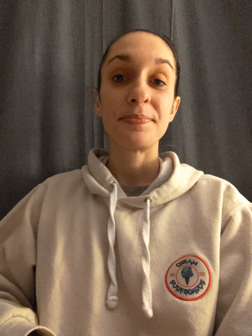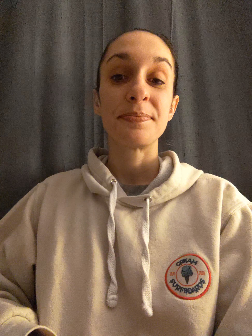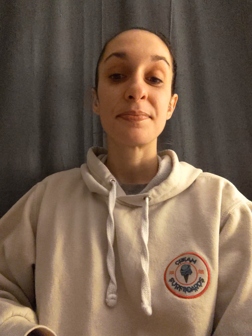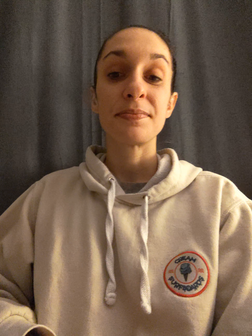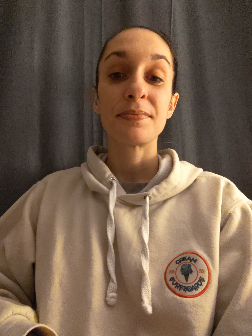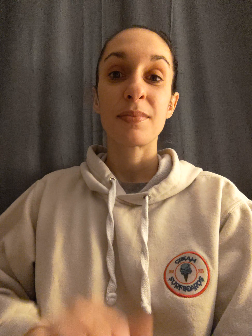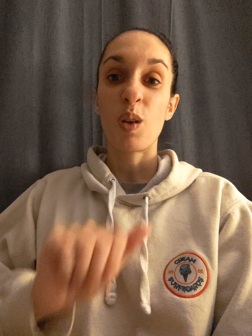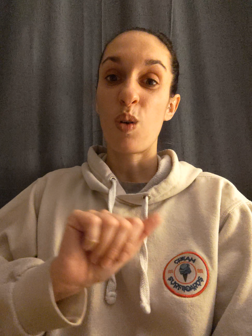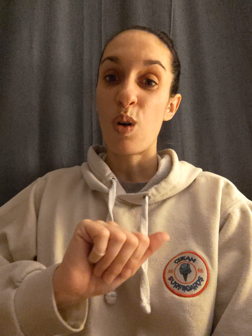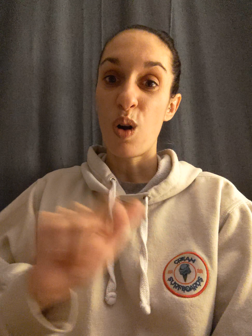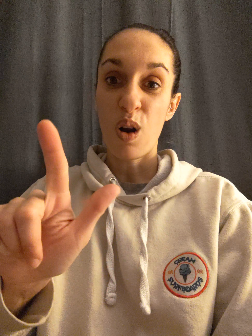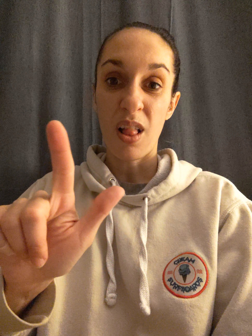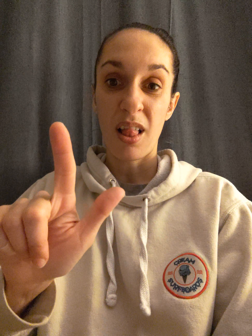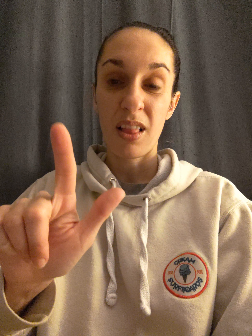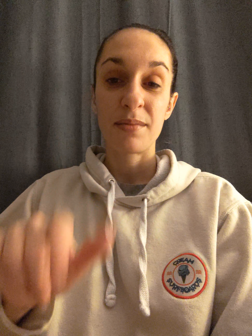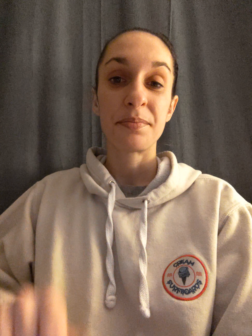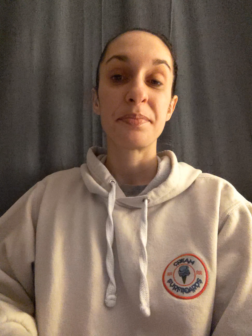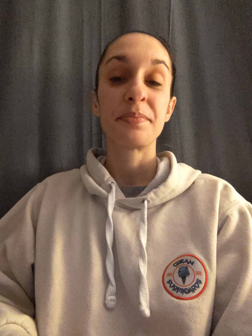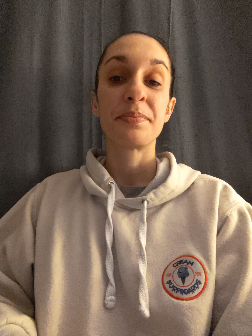all